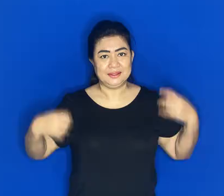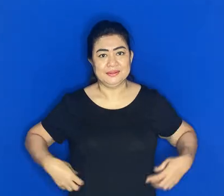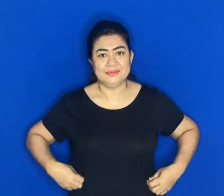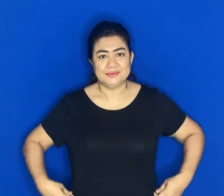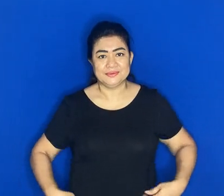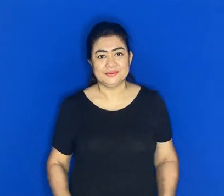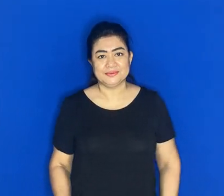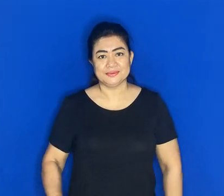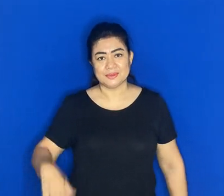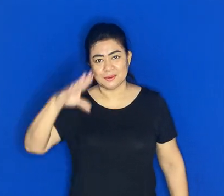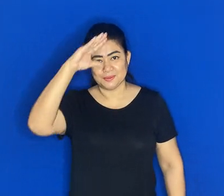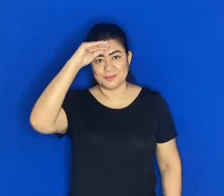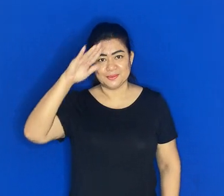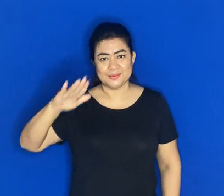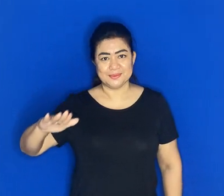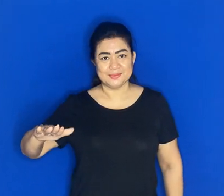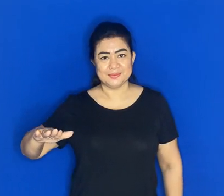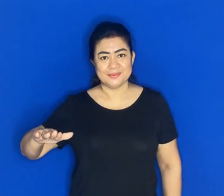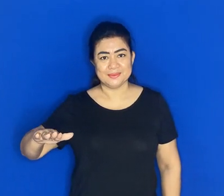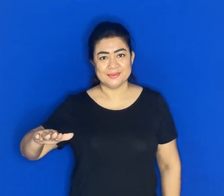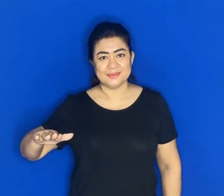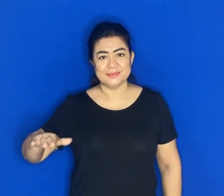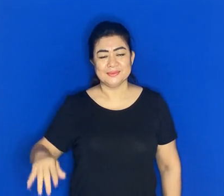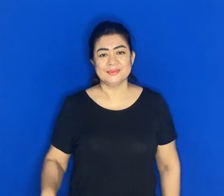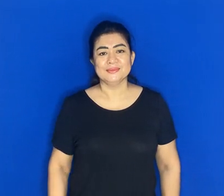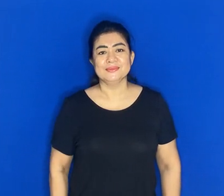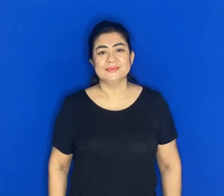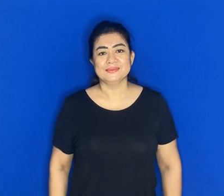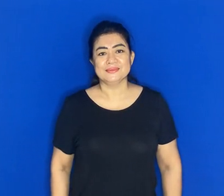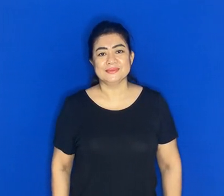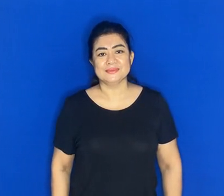boy